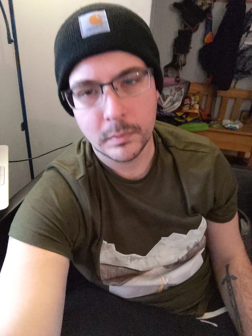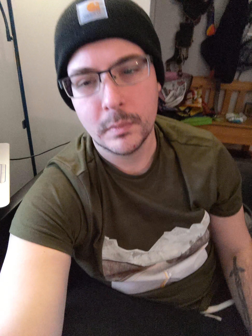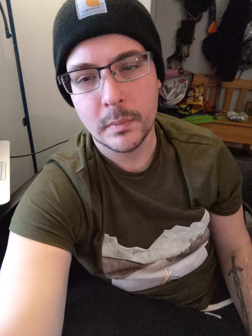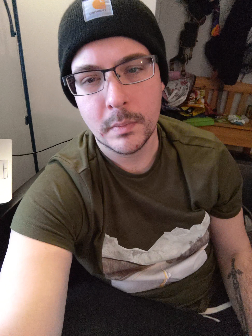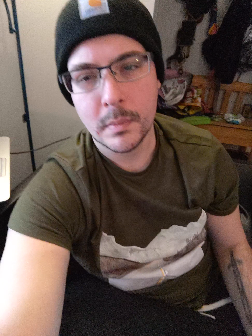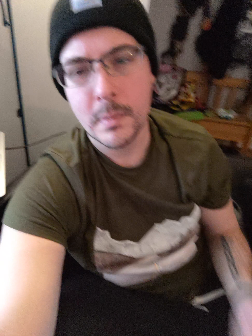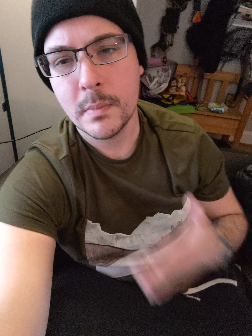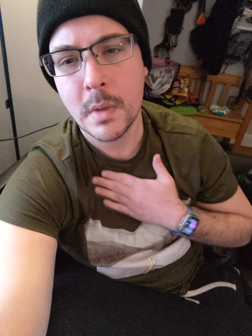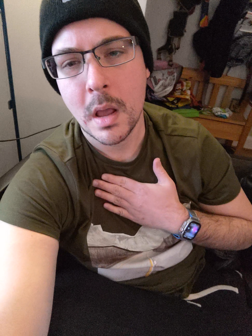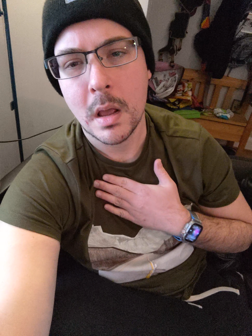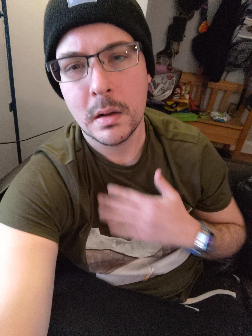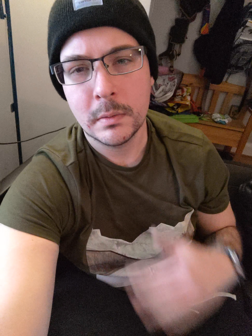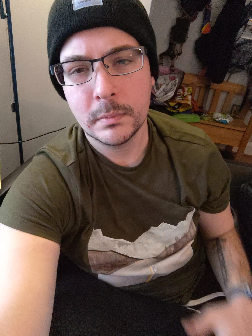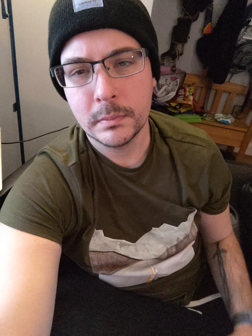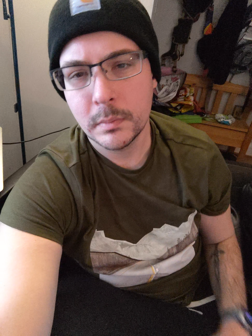my